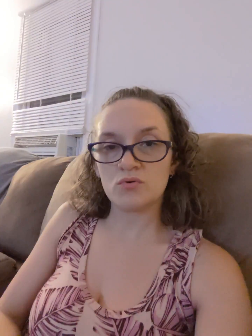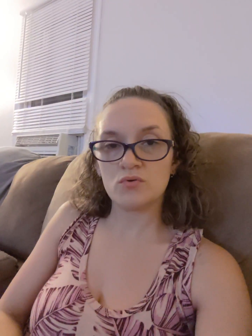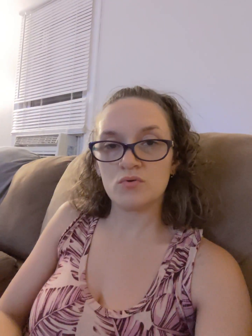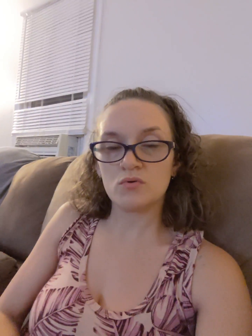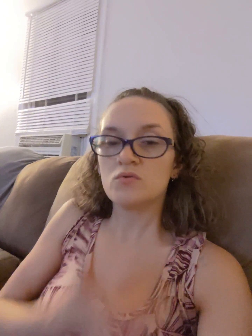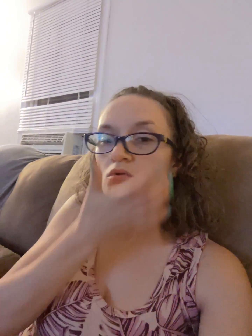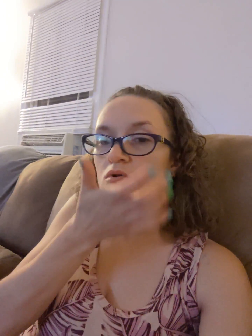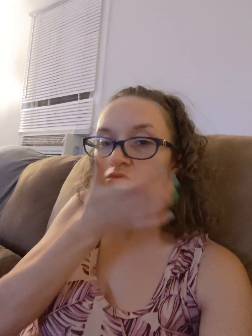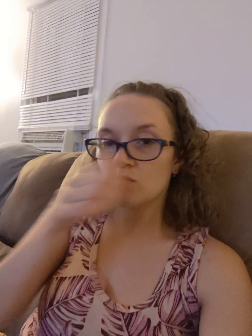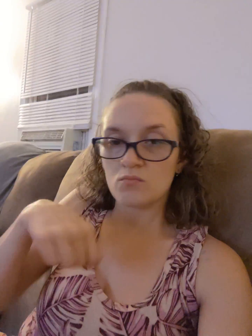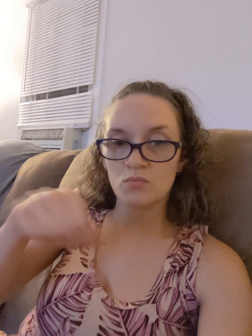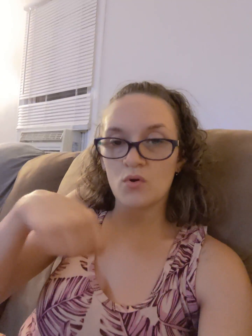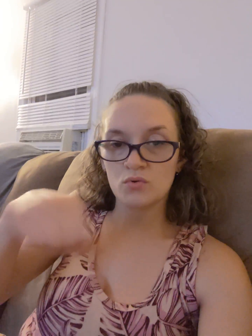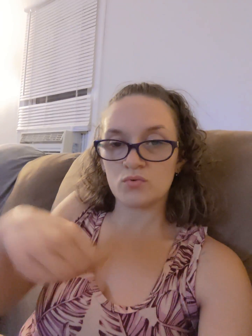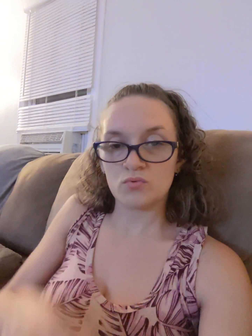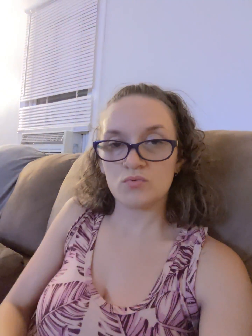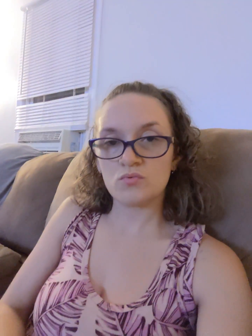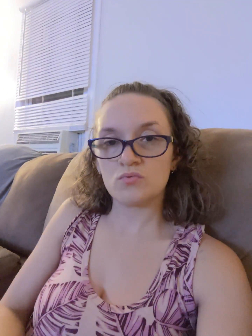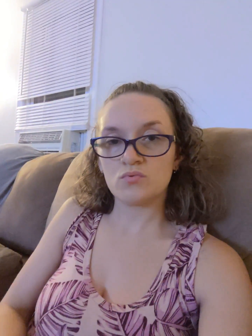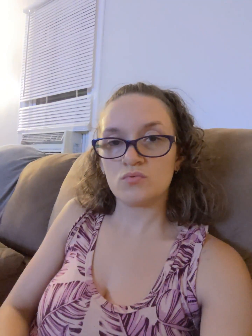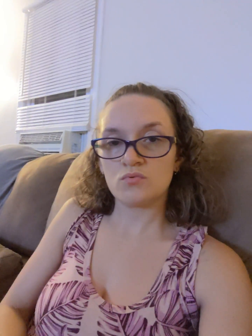lawn mower